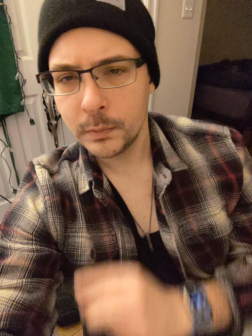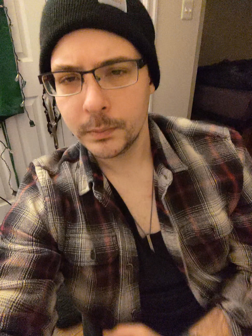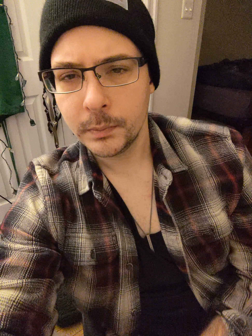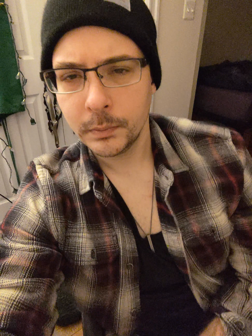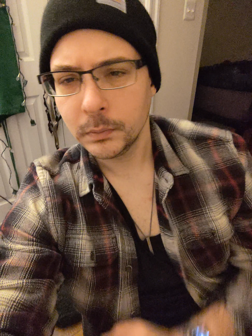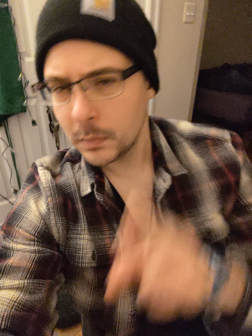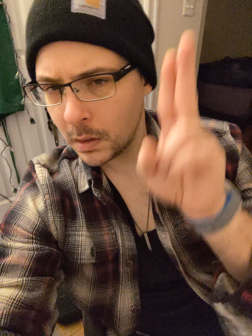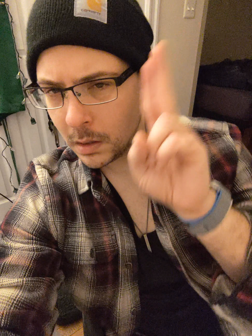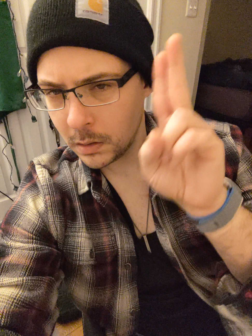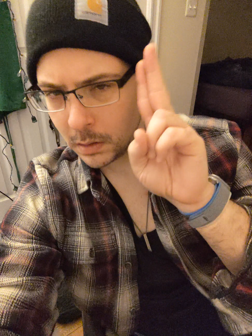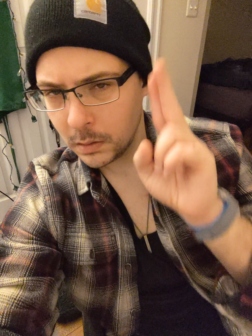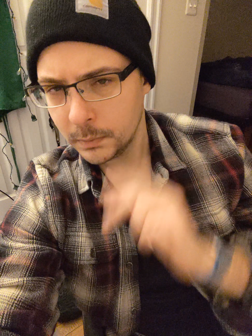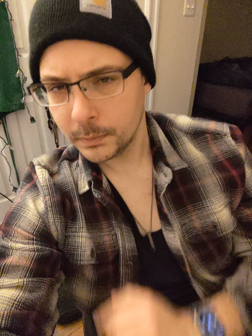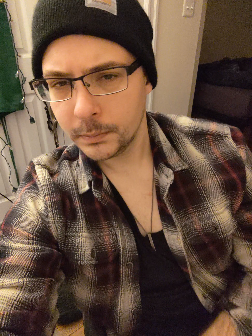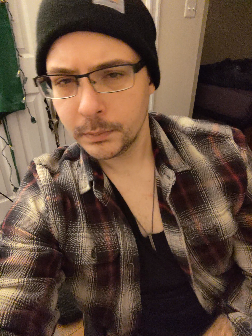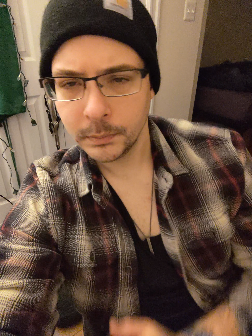uncle